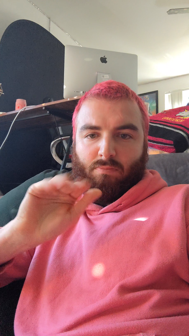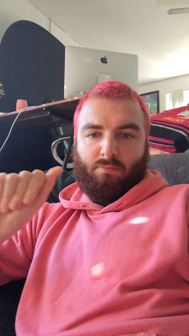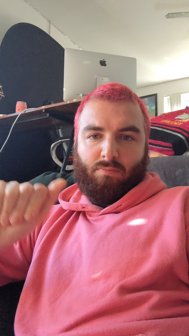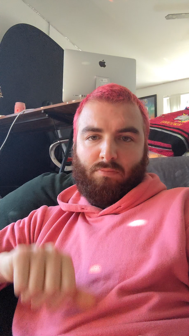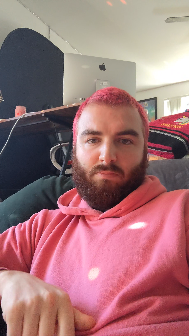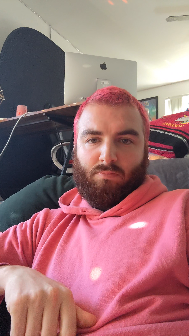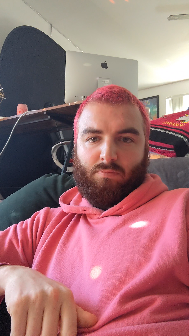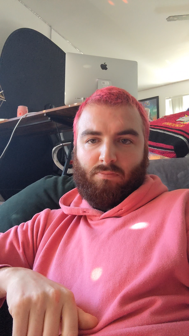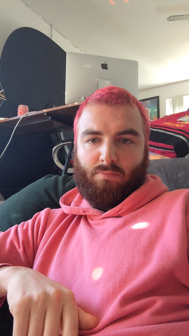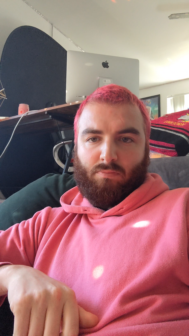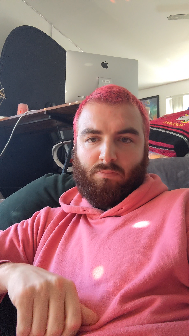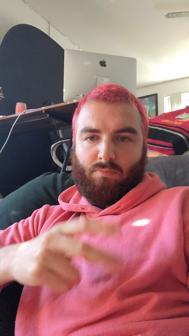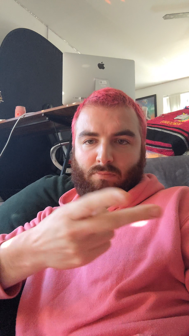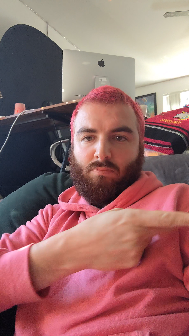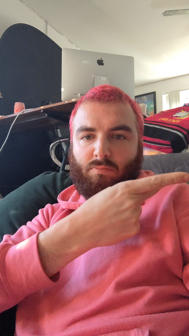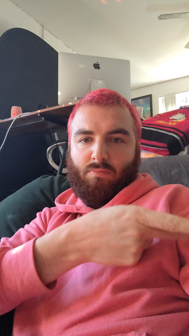sheep